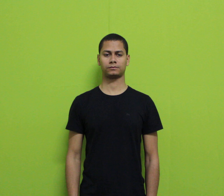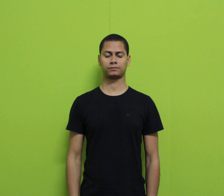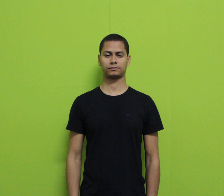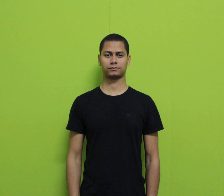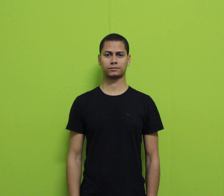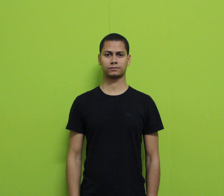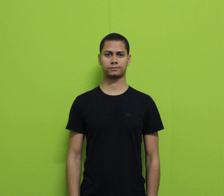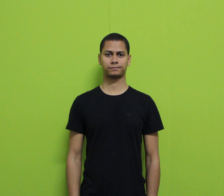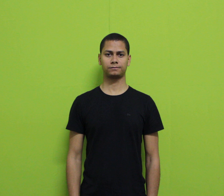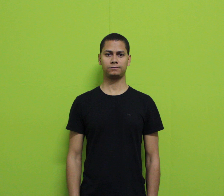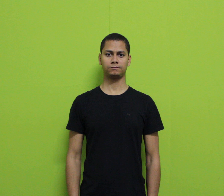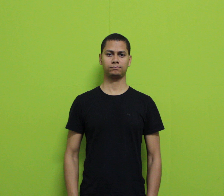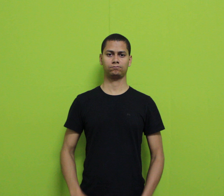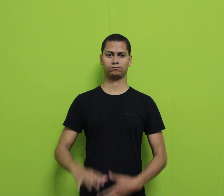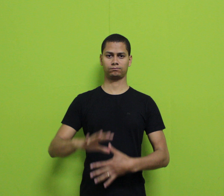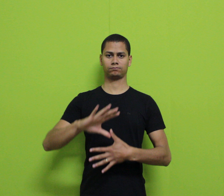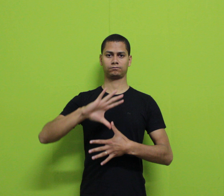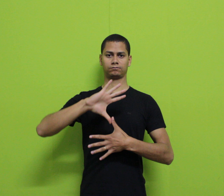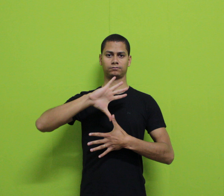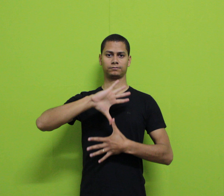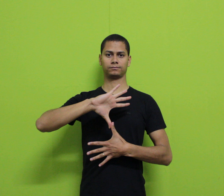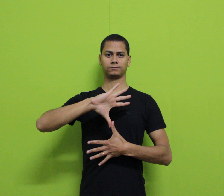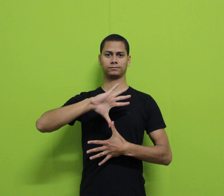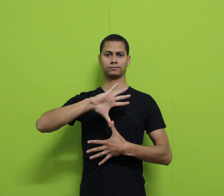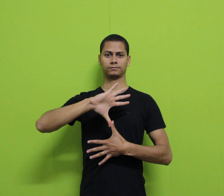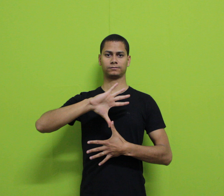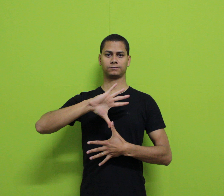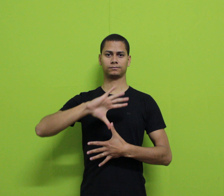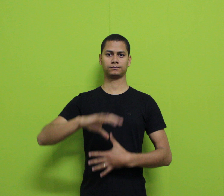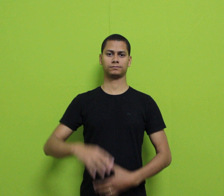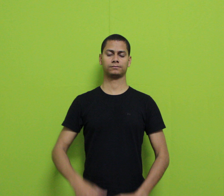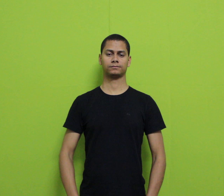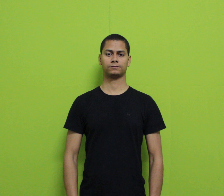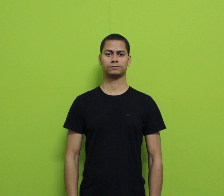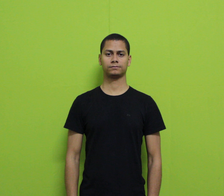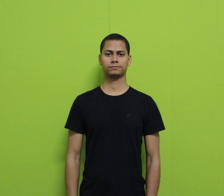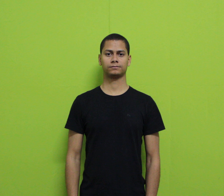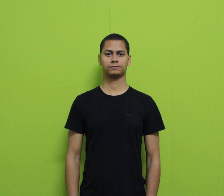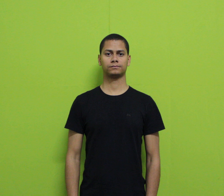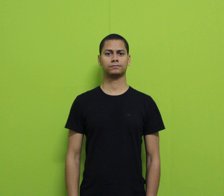América